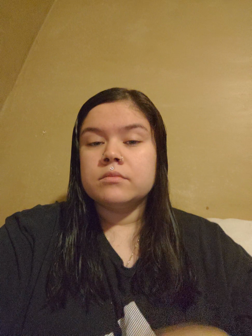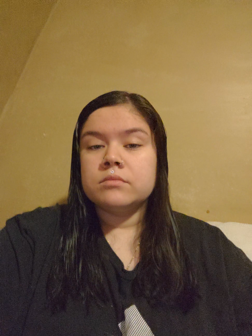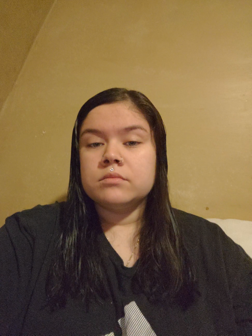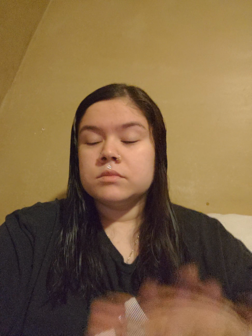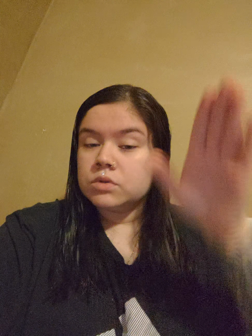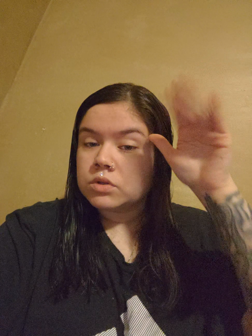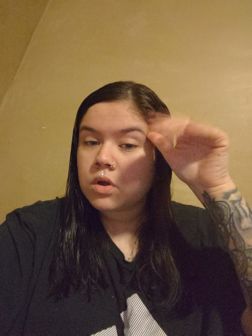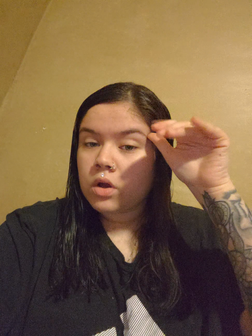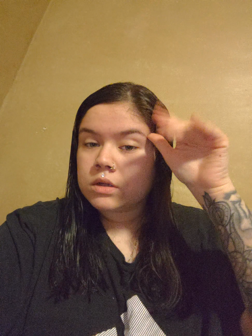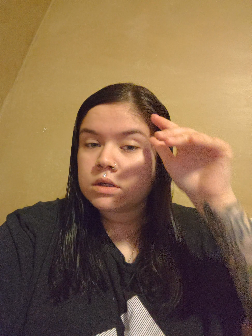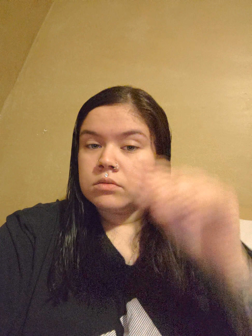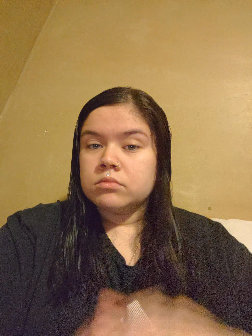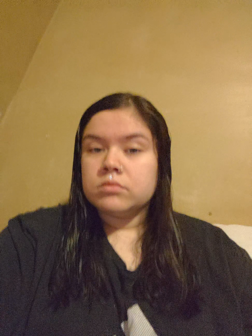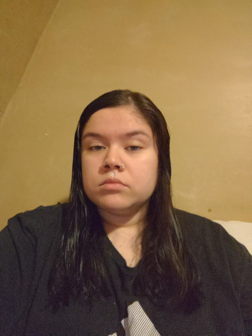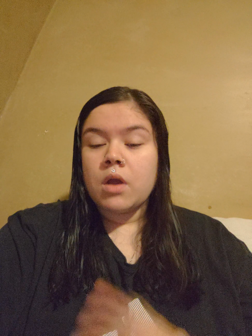donkey